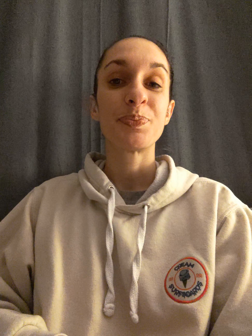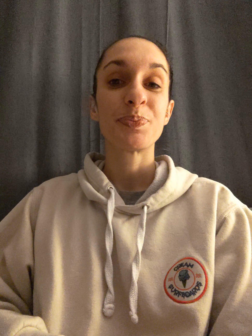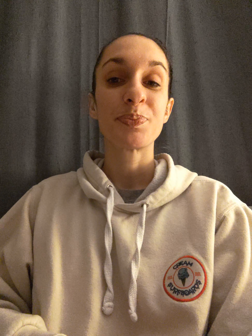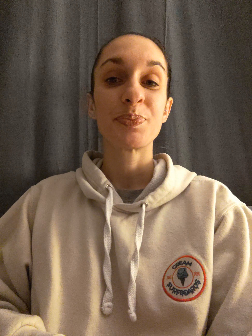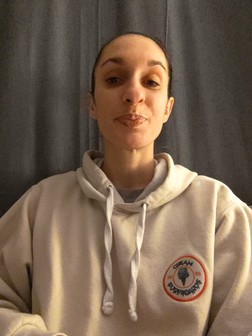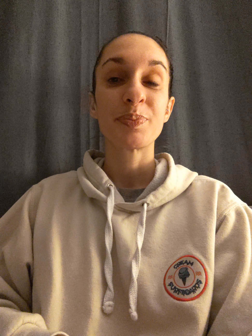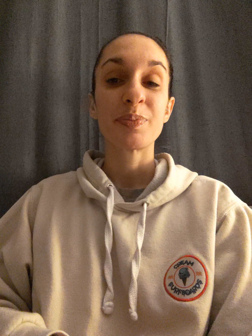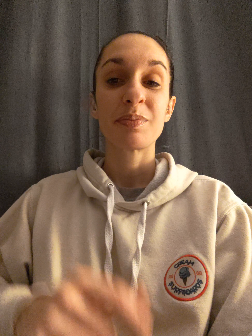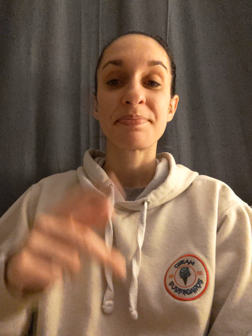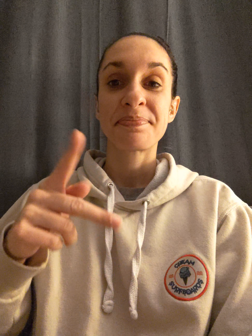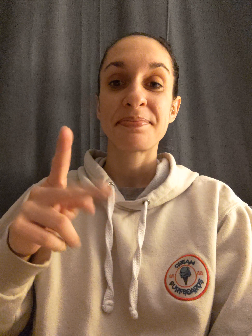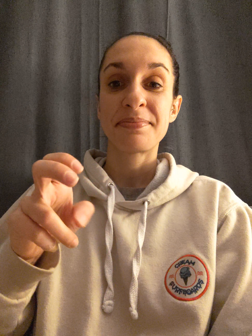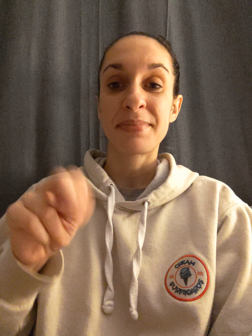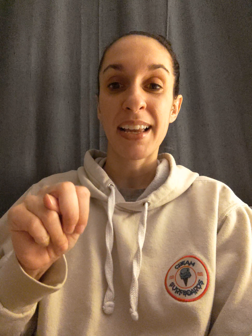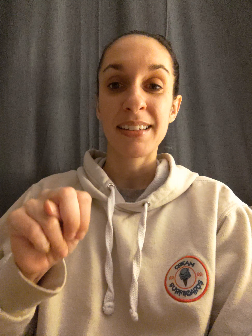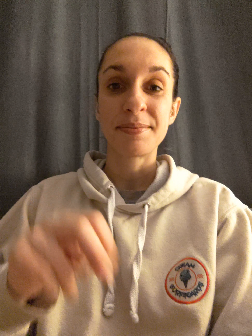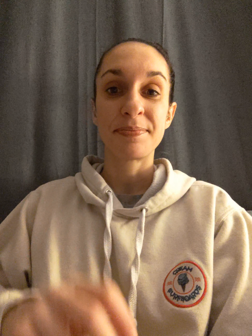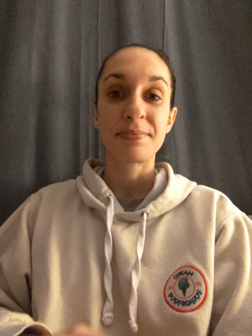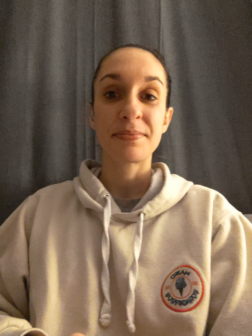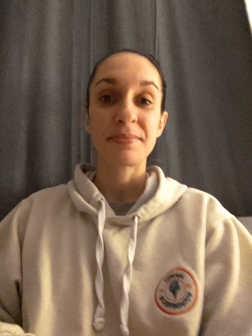pen